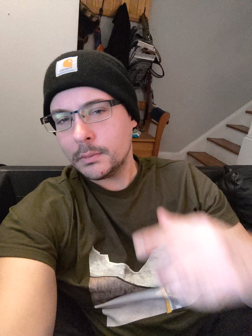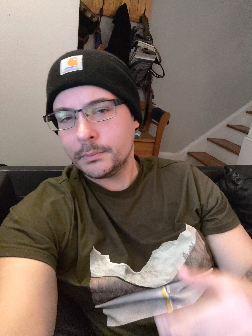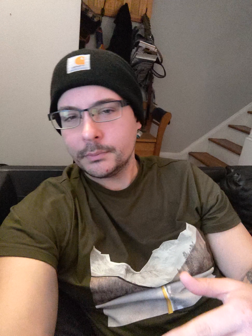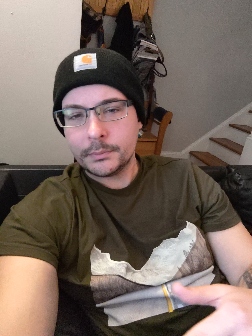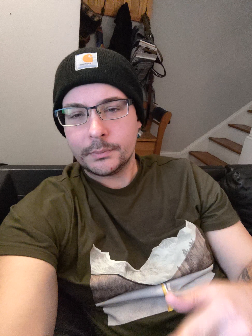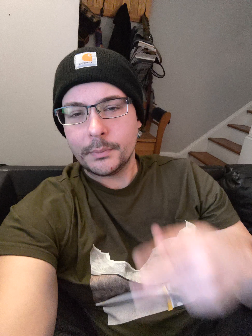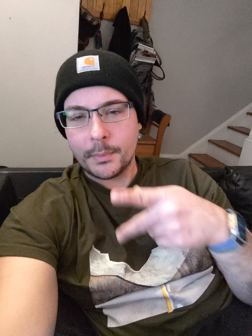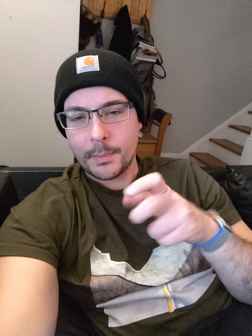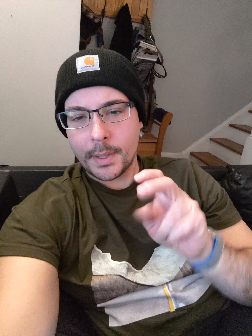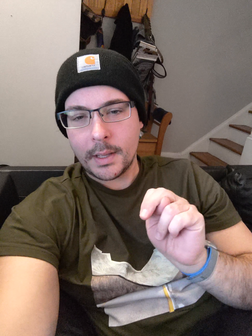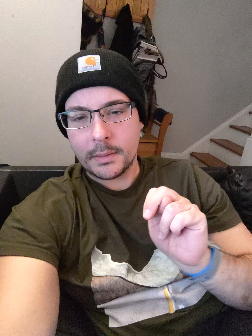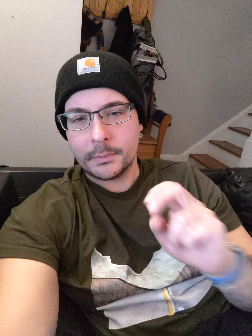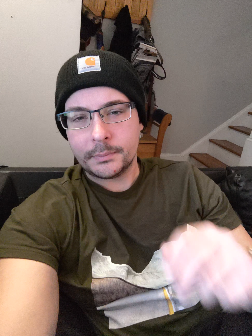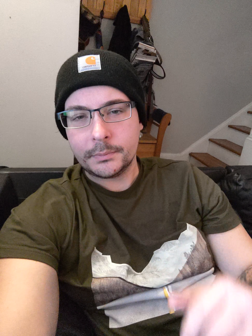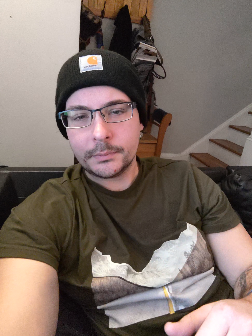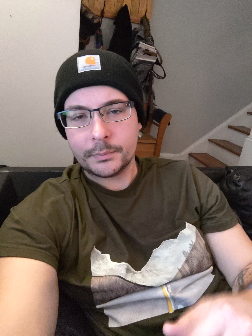pen